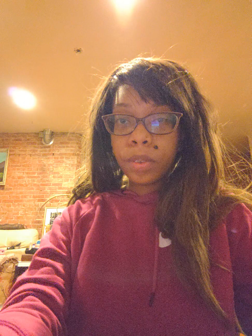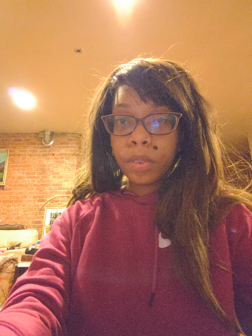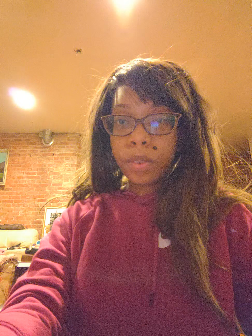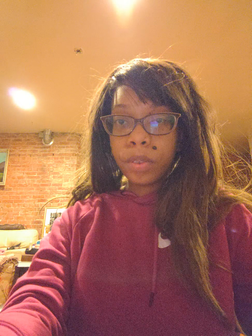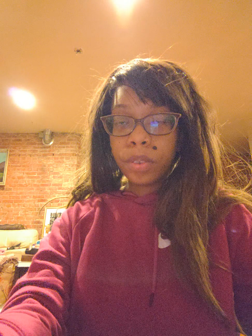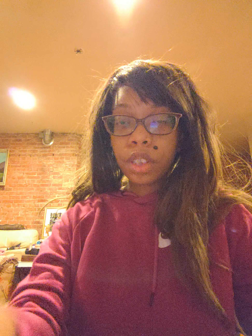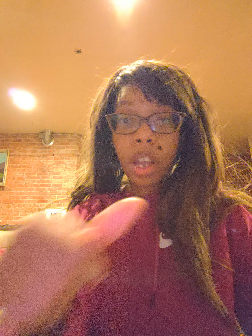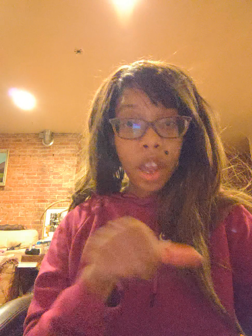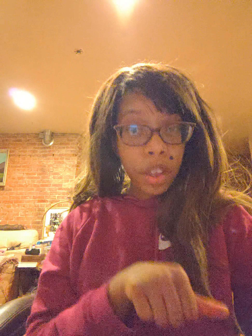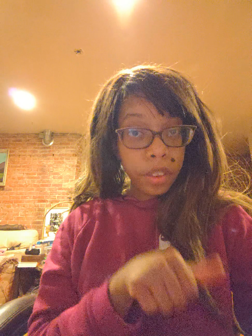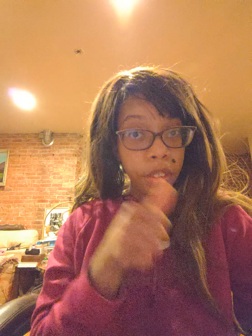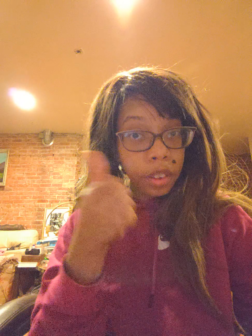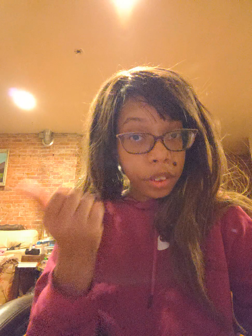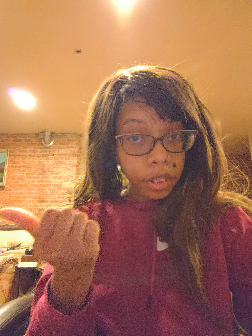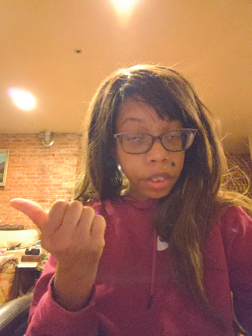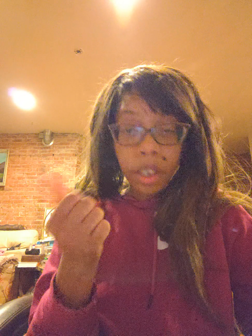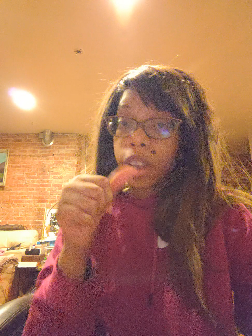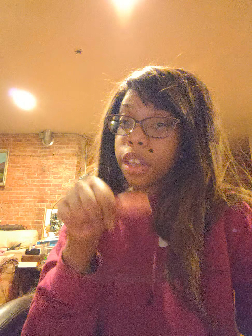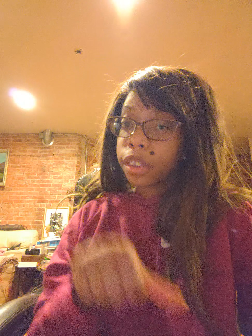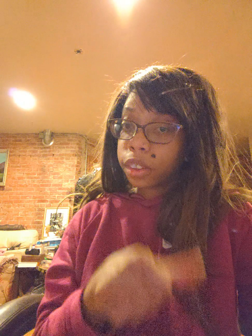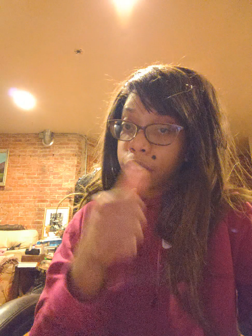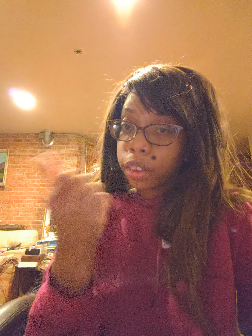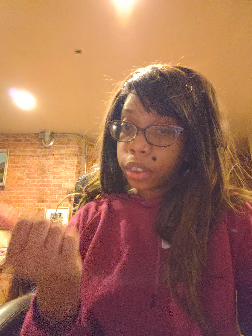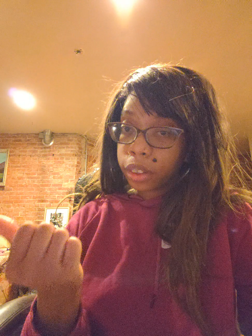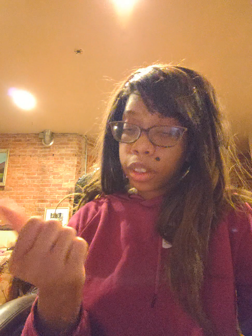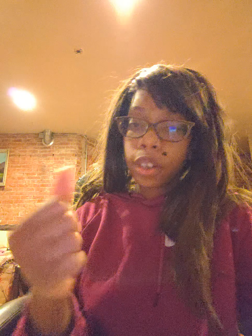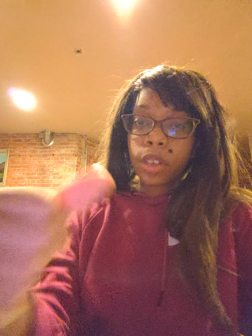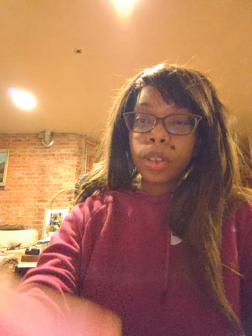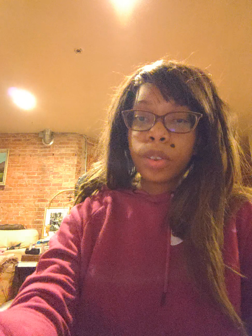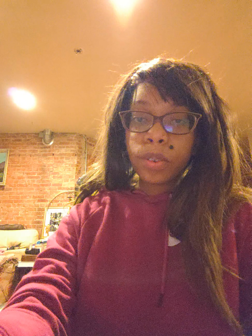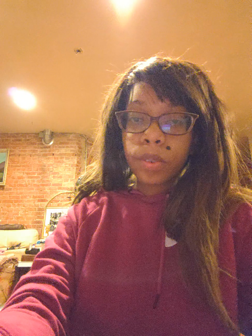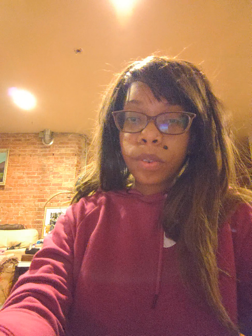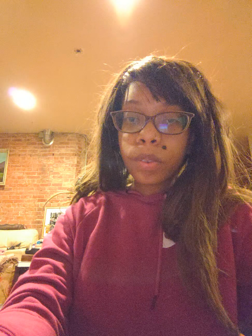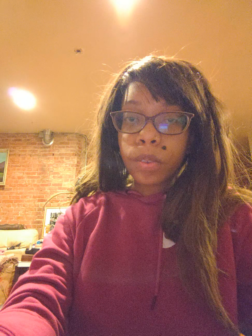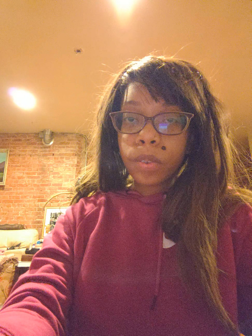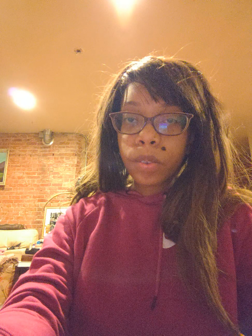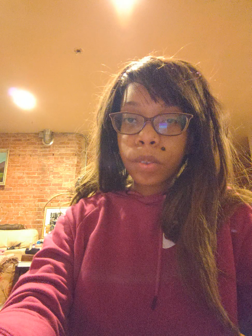another